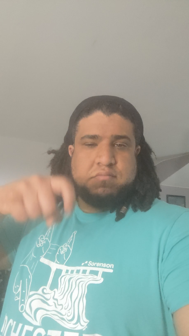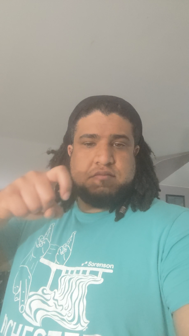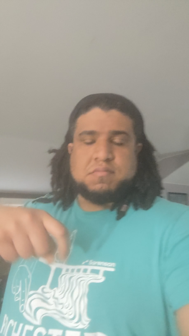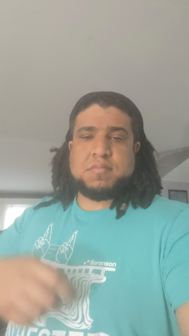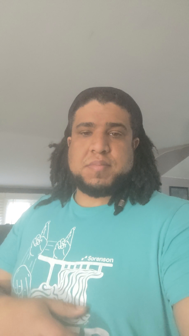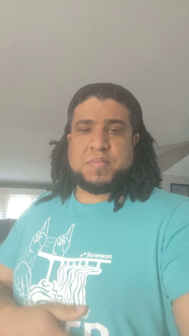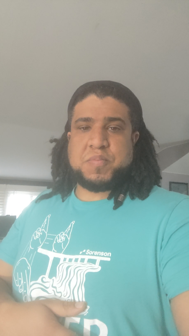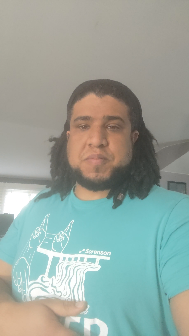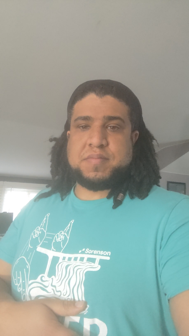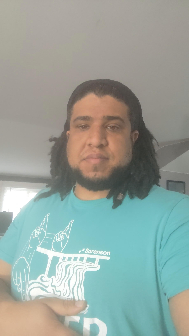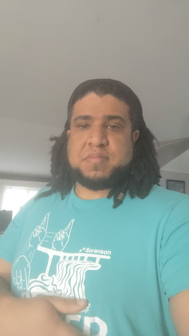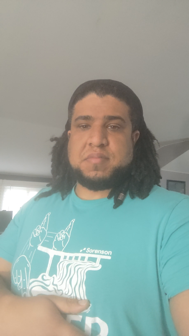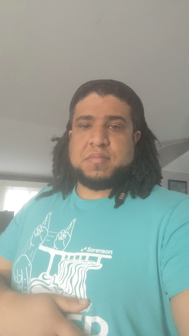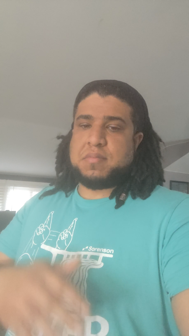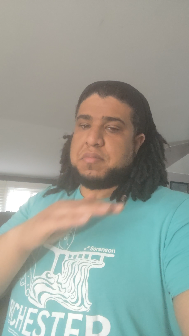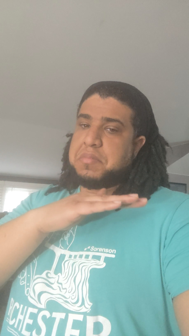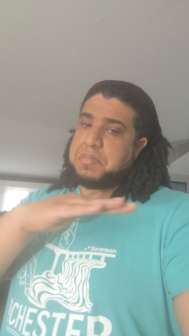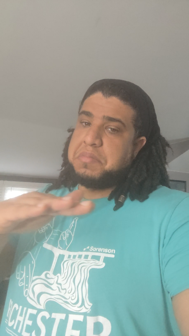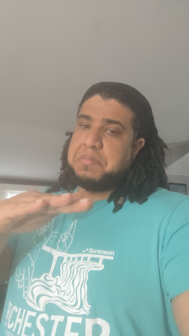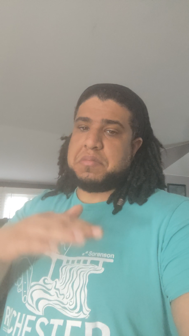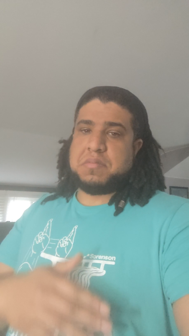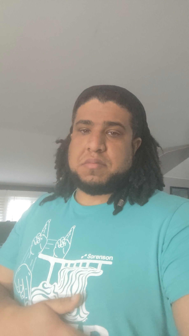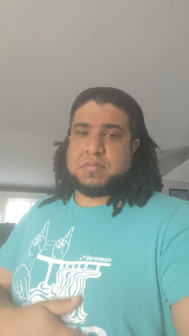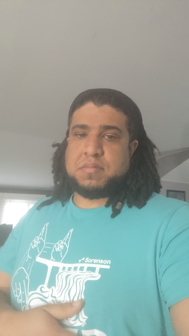nice